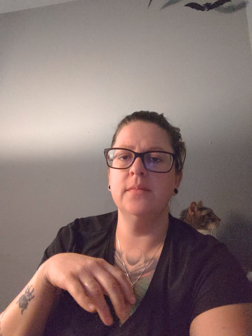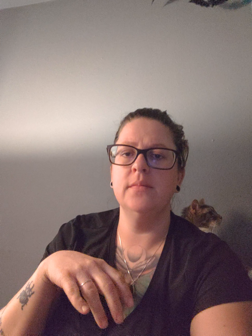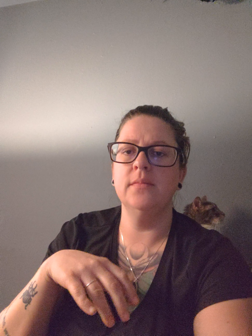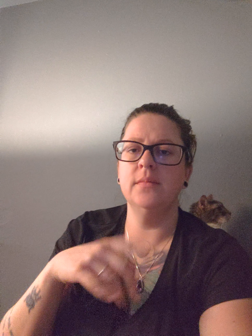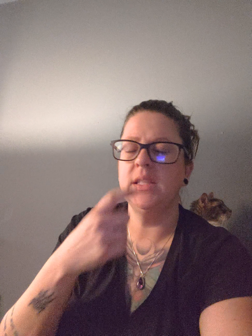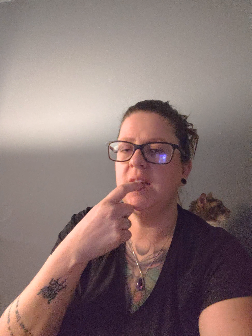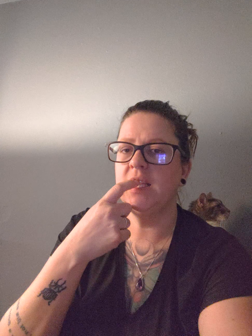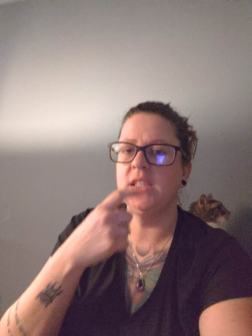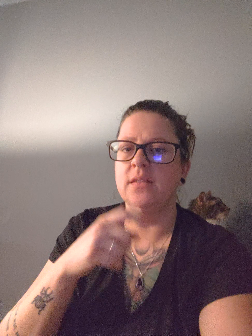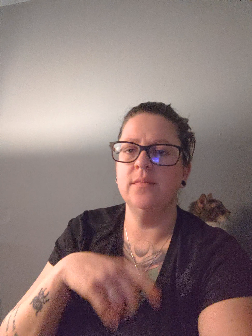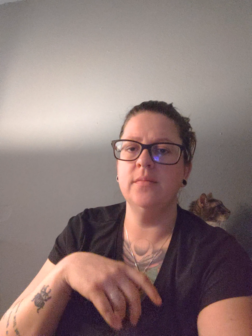window